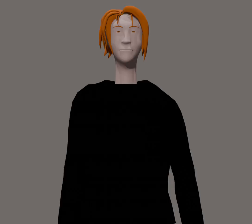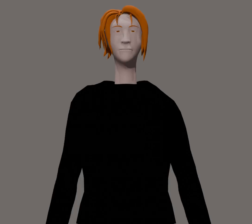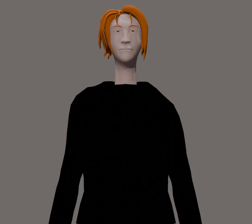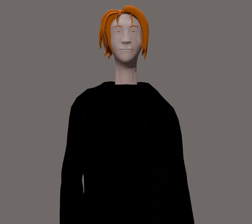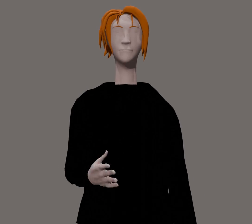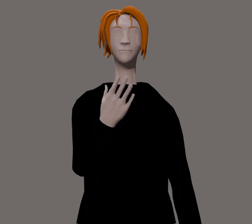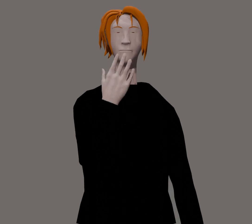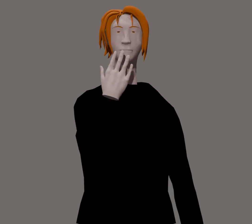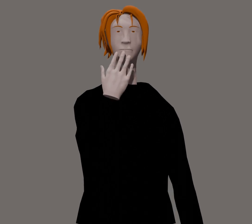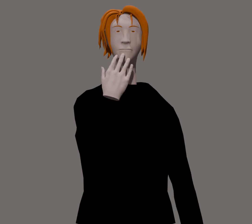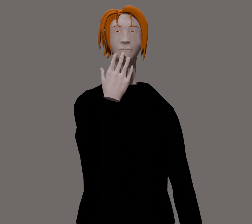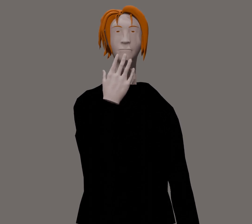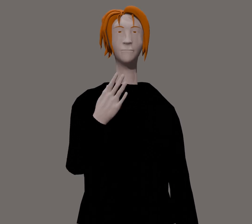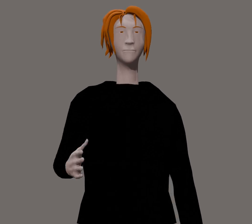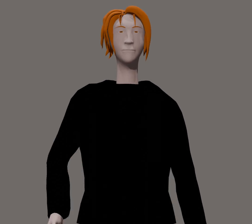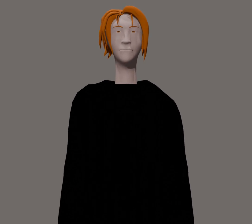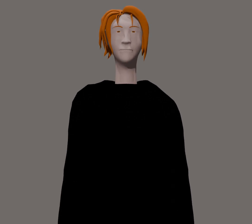Color